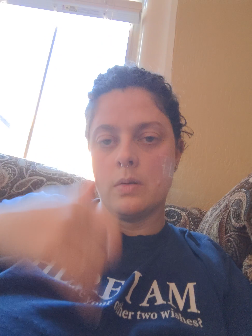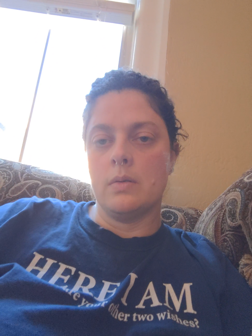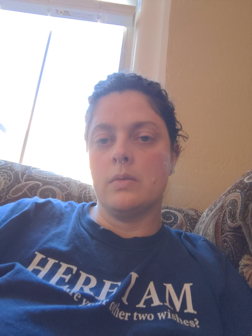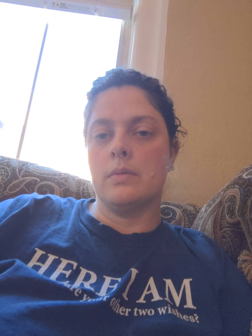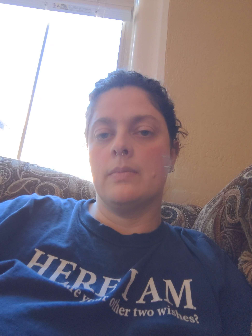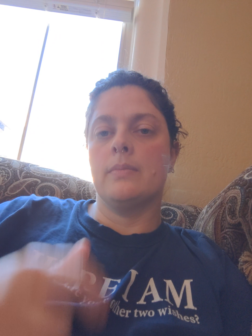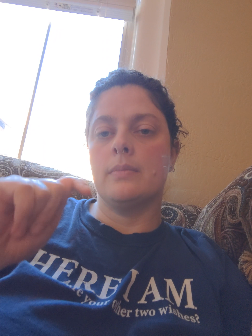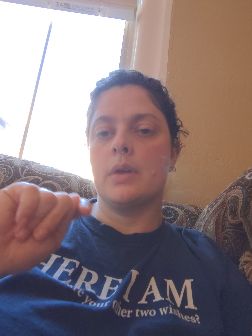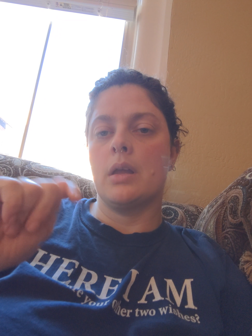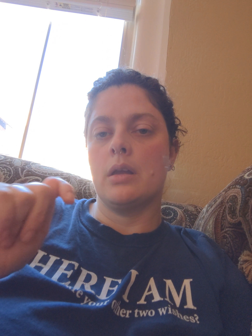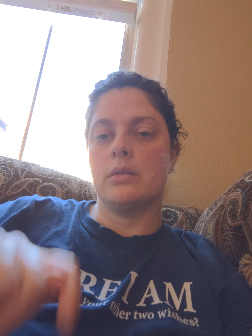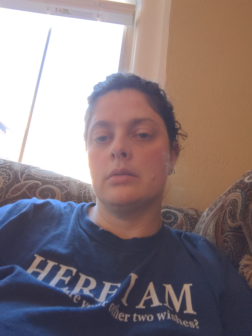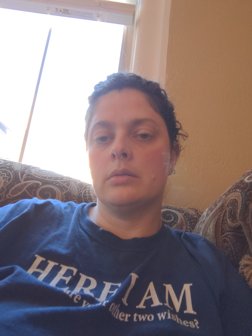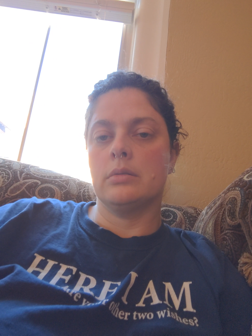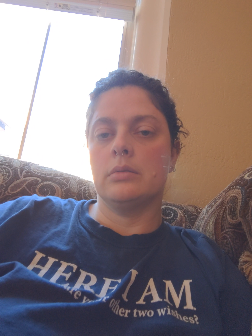potty